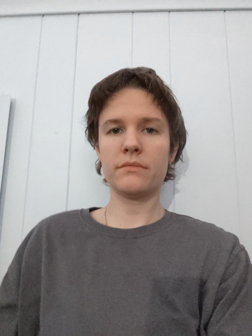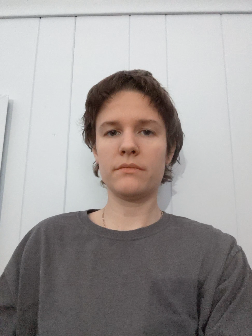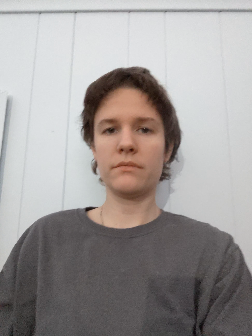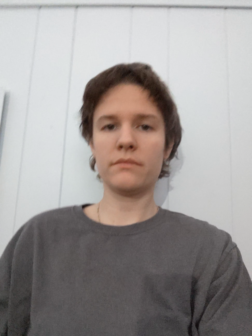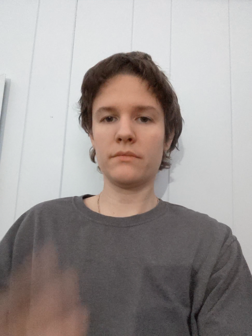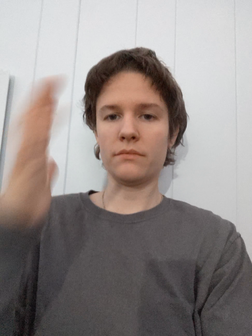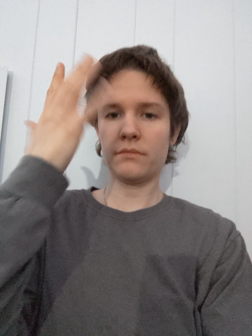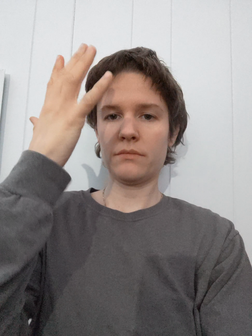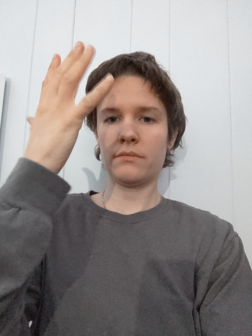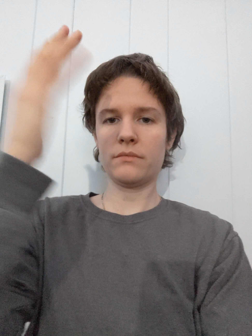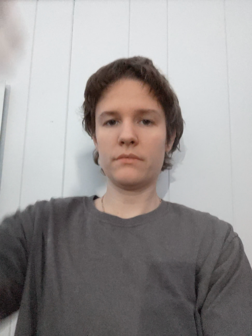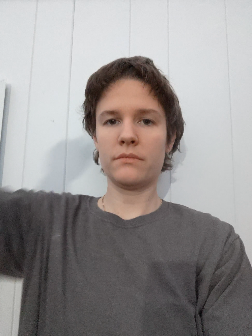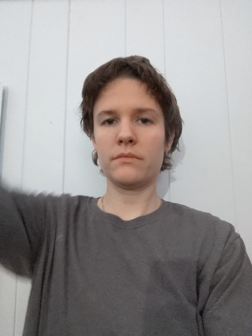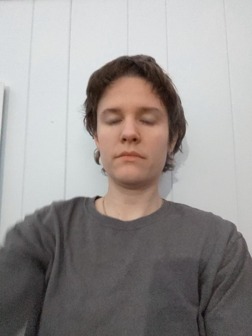tree